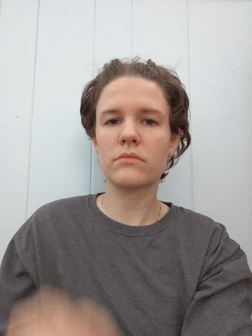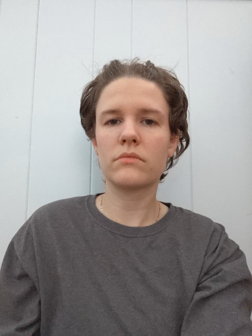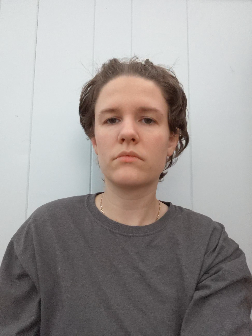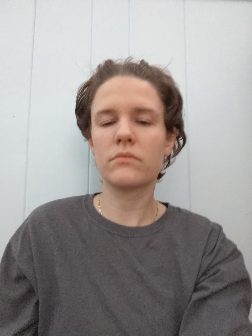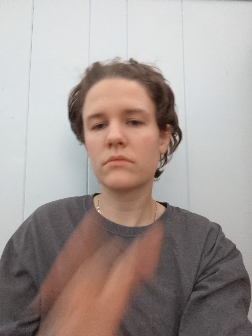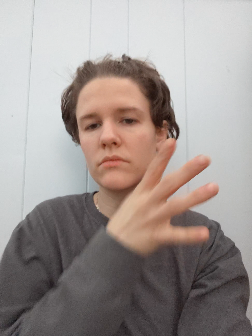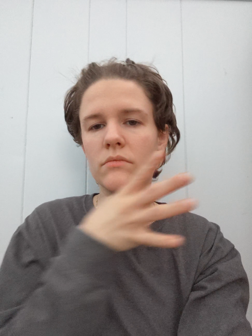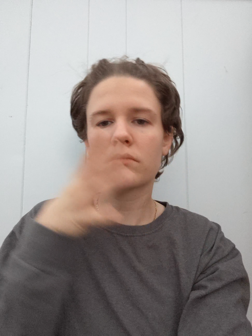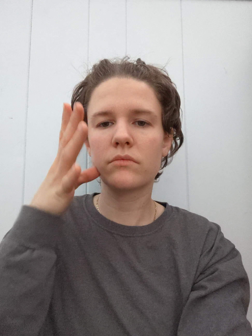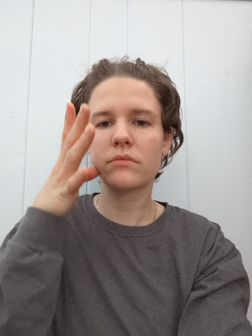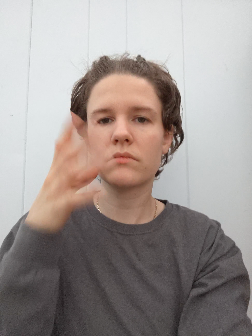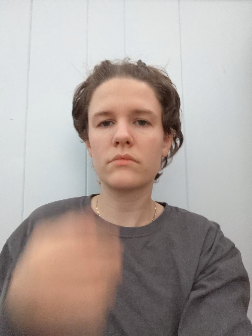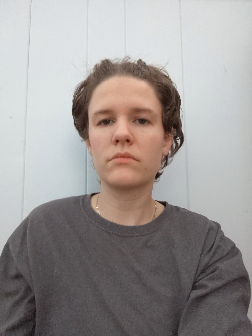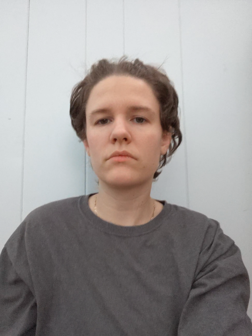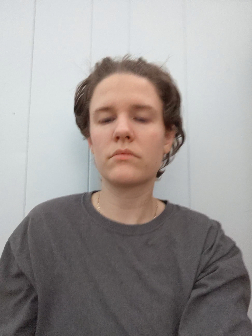farm